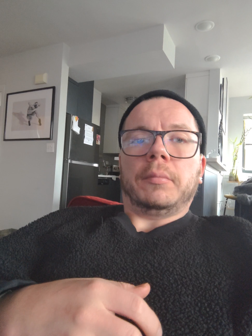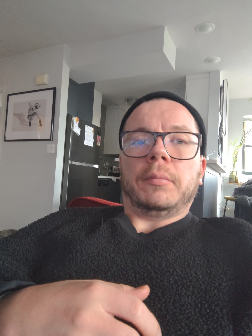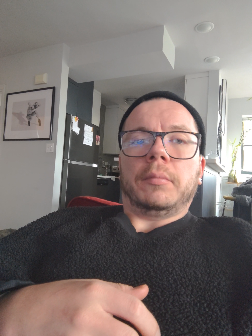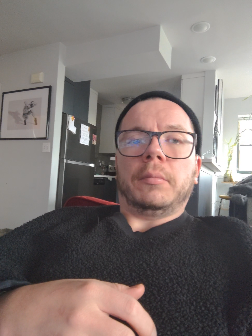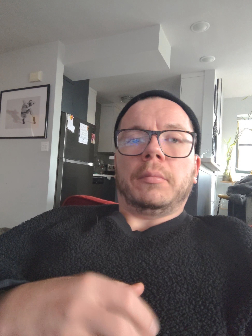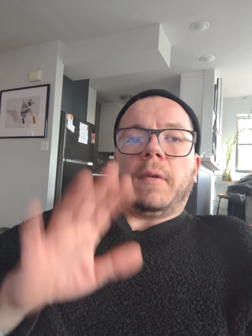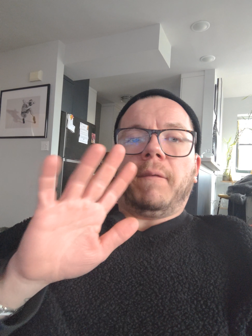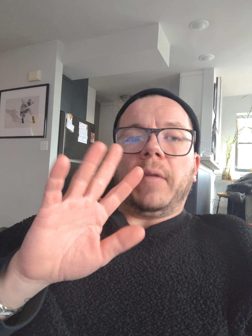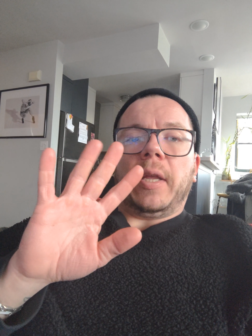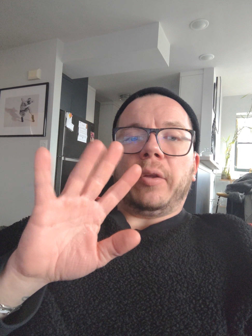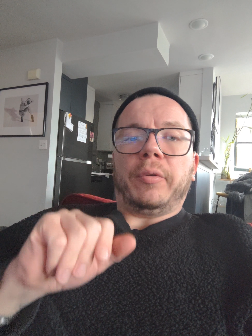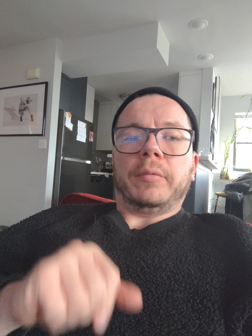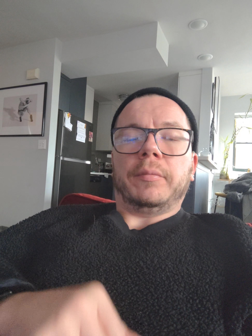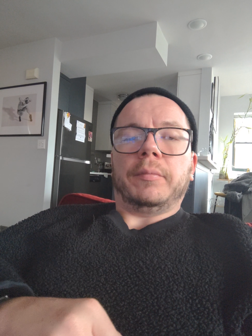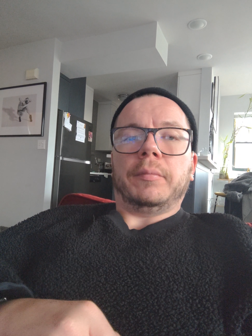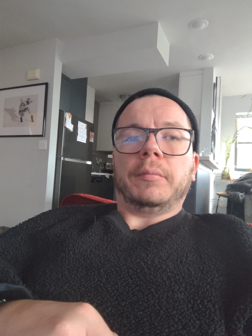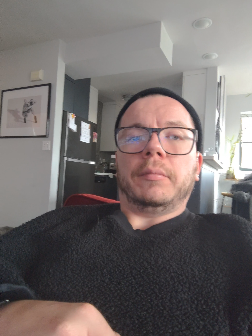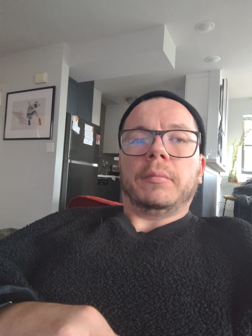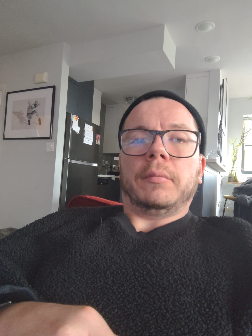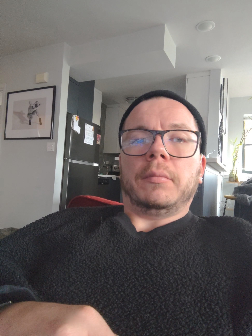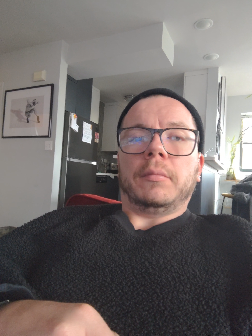finger